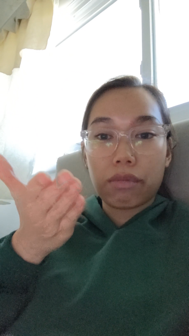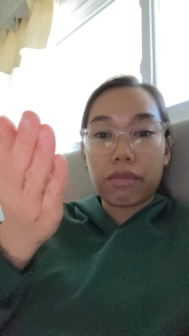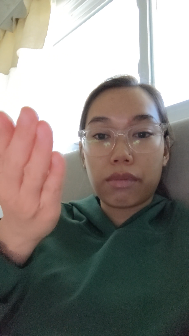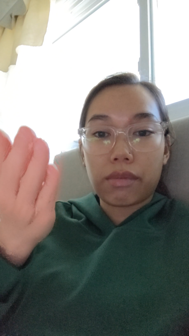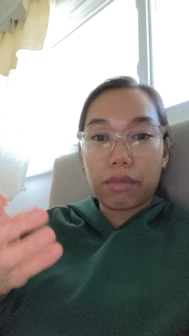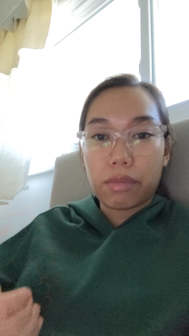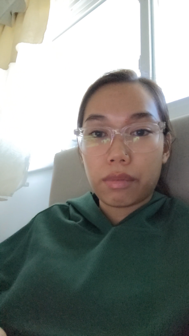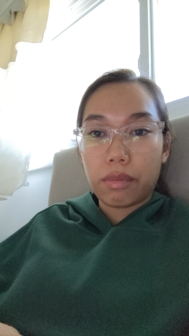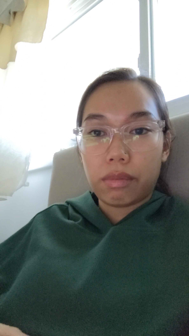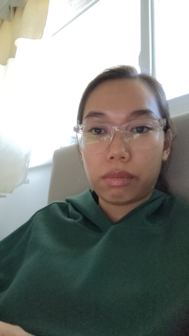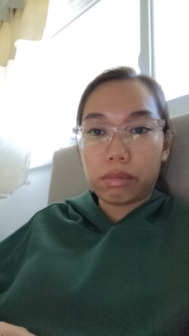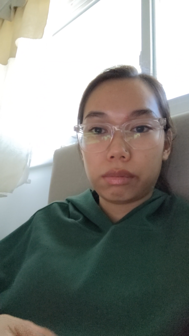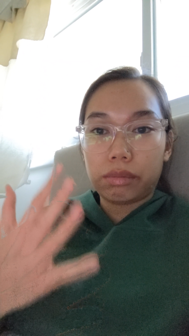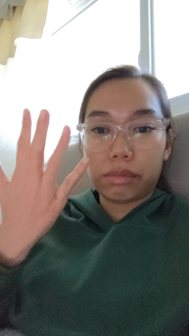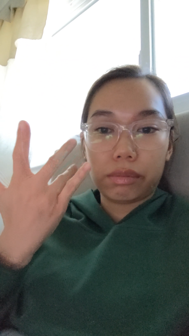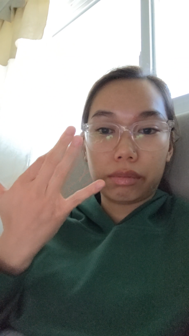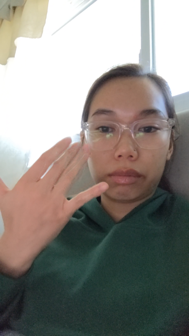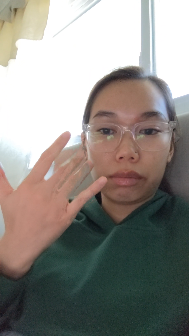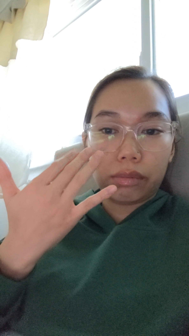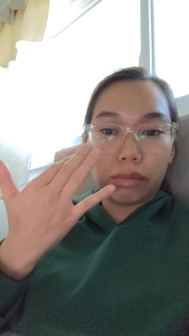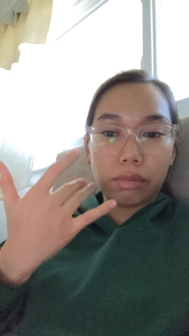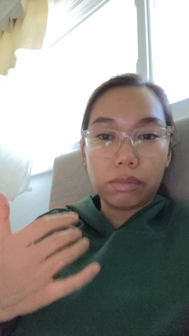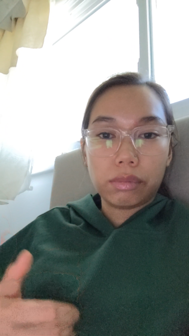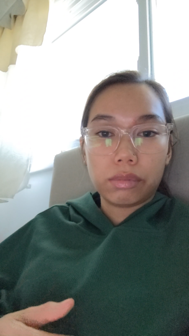hand